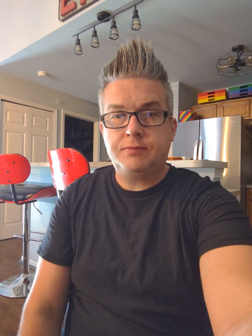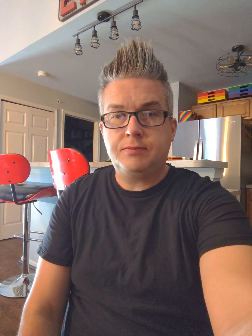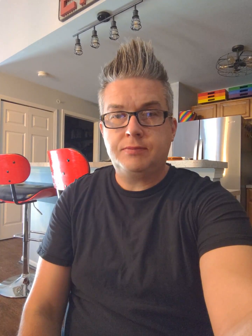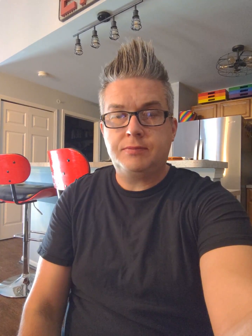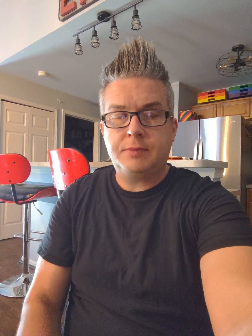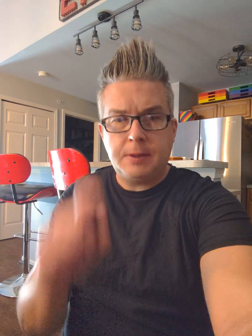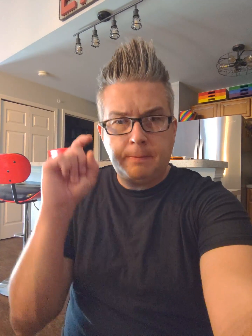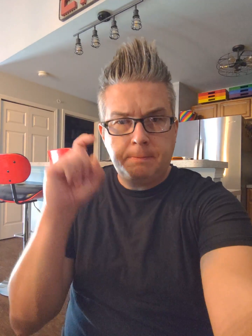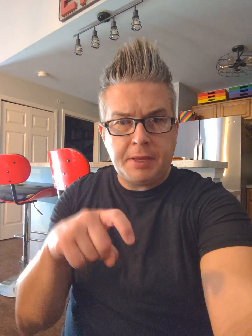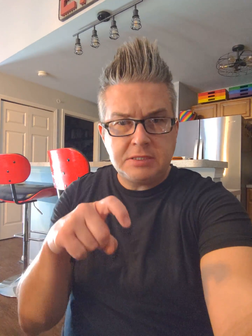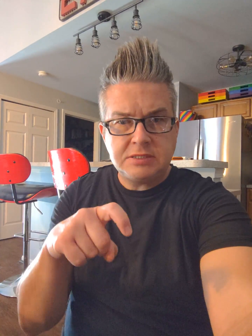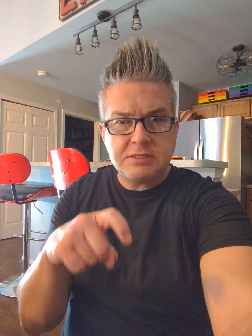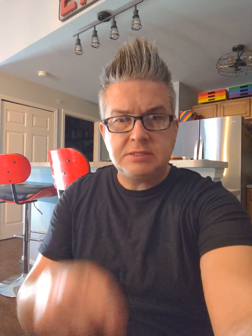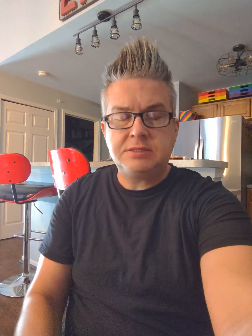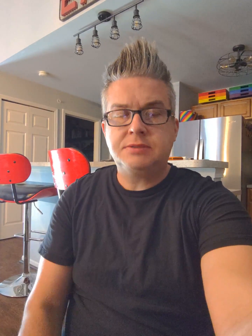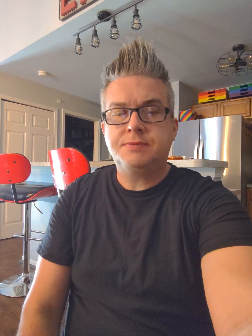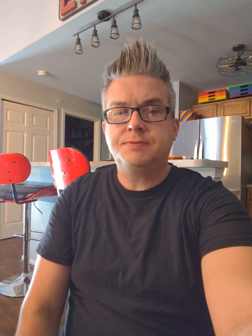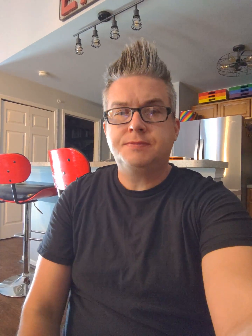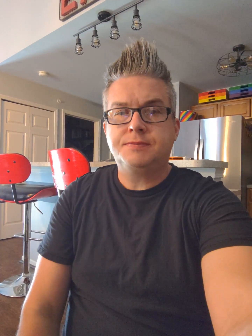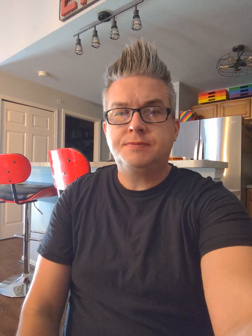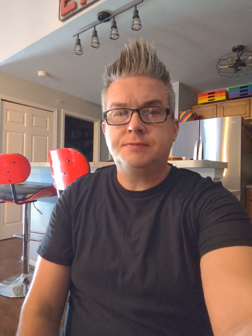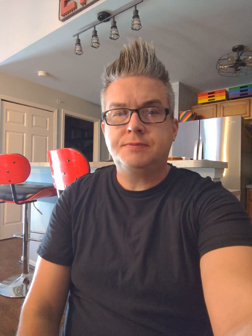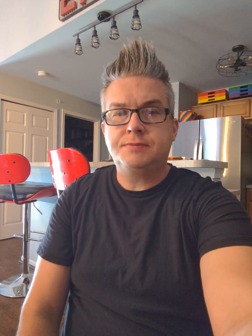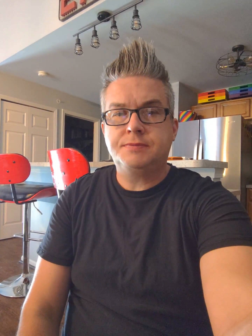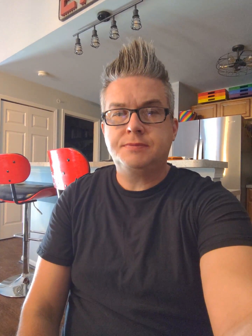must